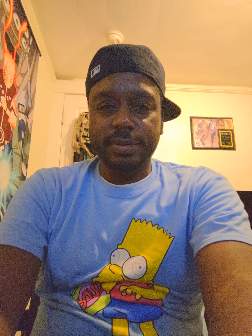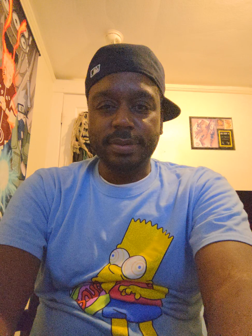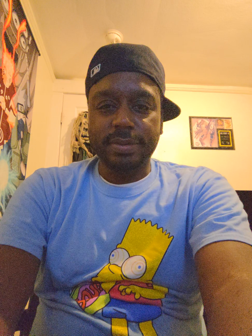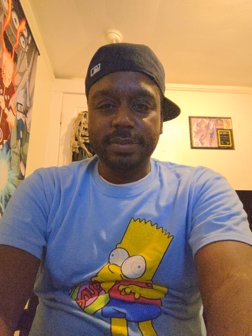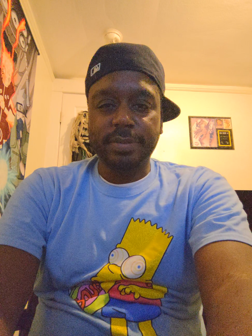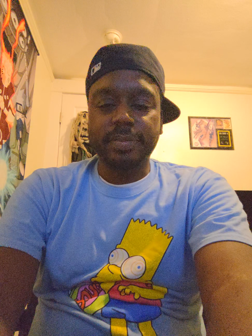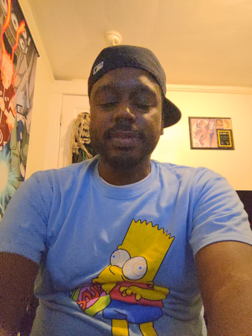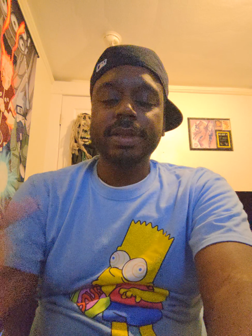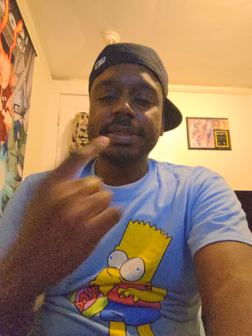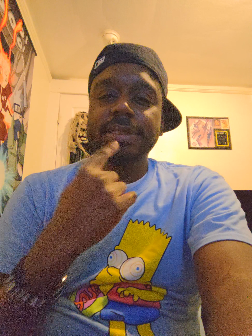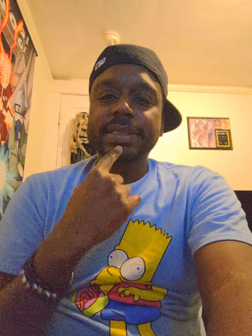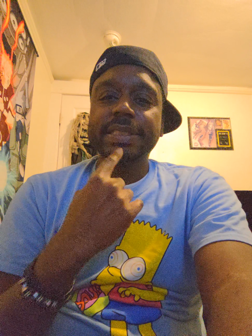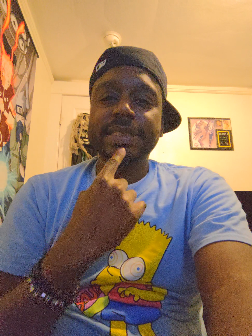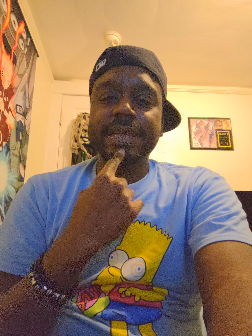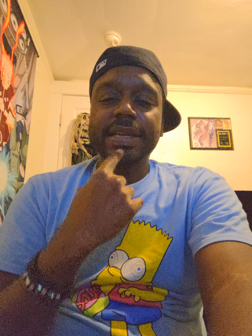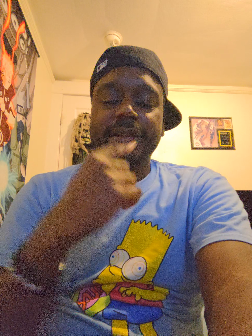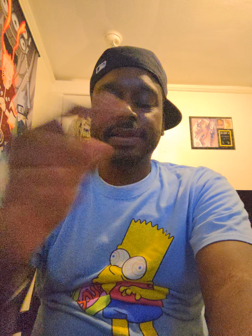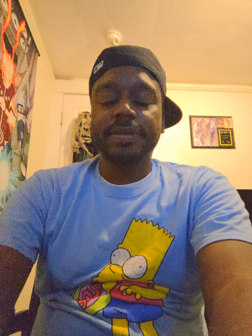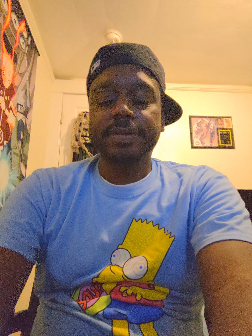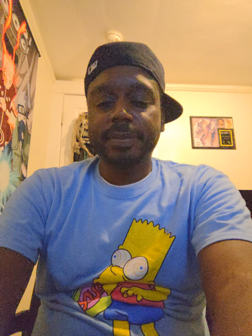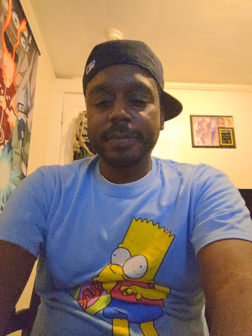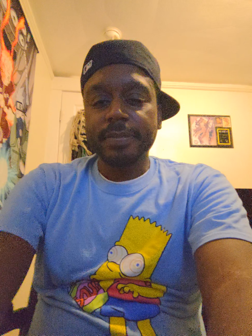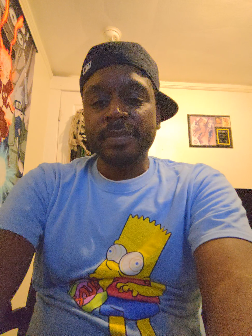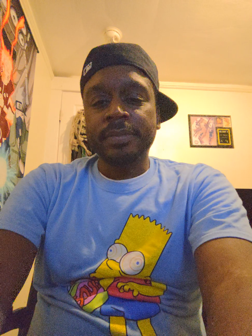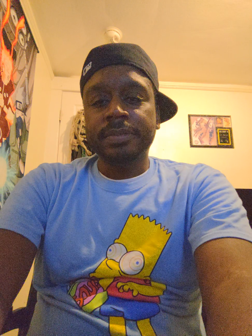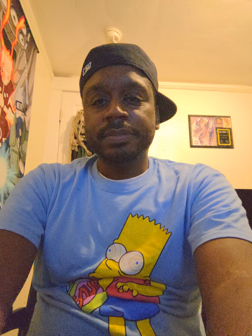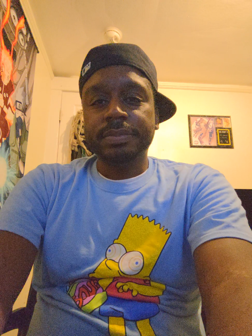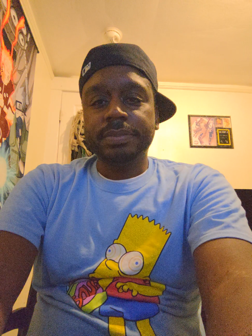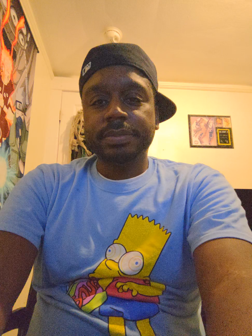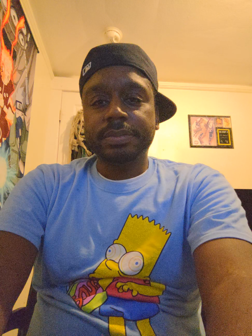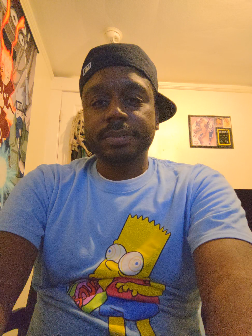say